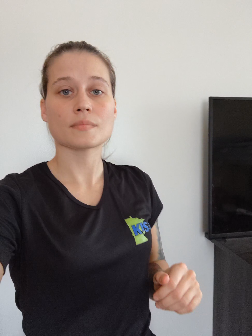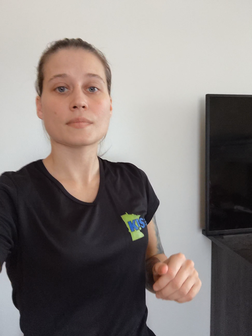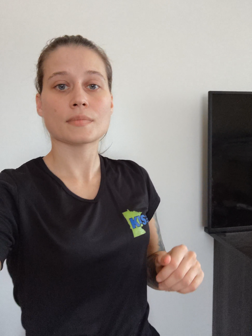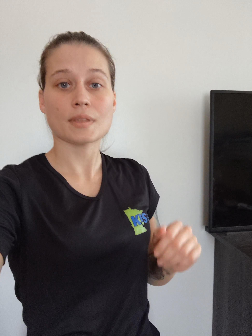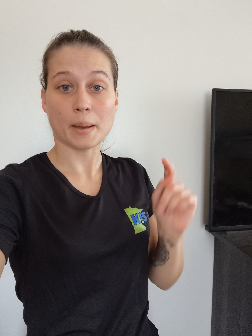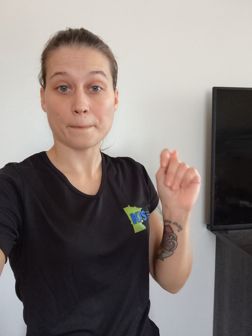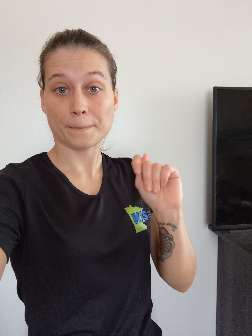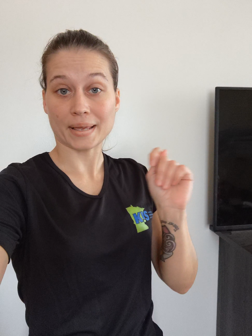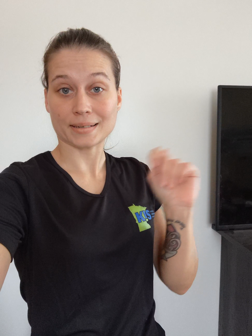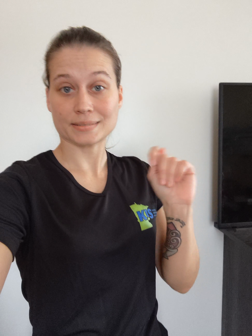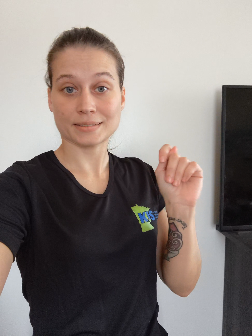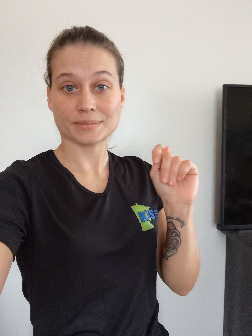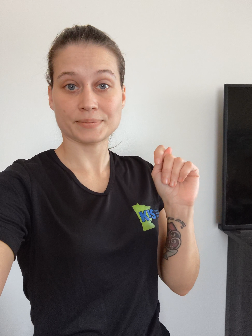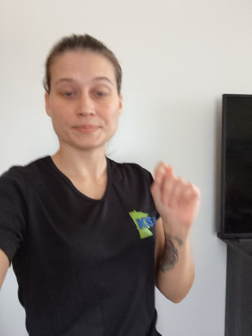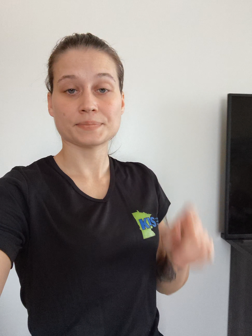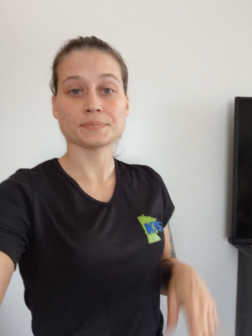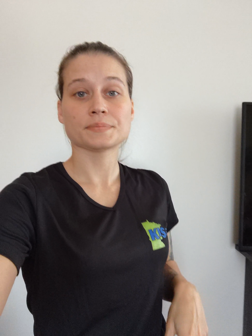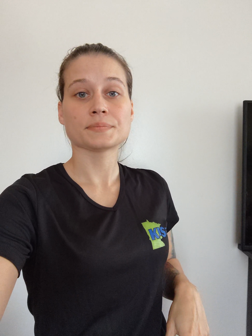potty